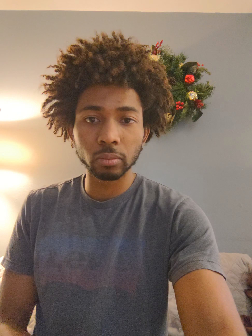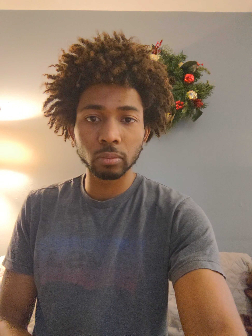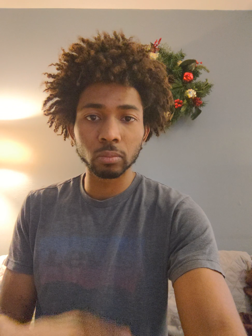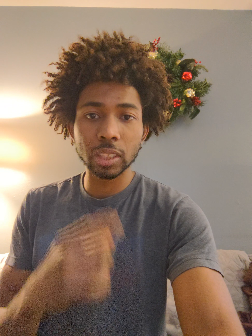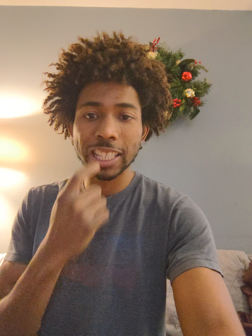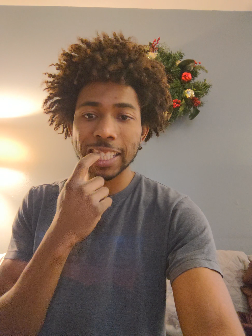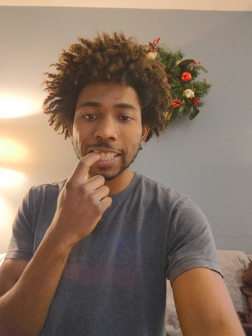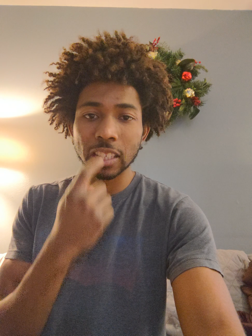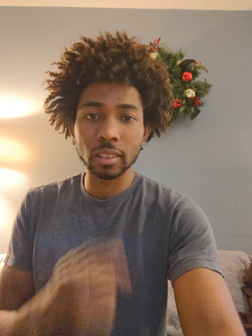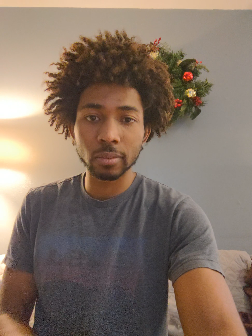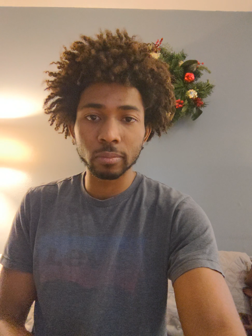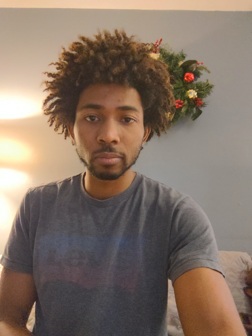tooth